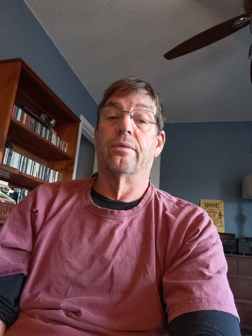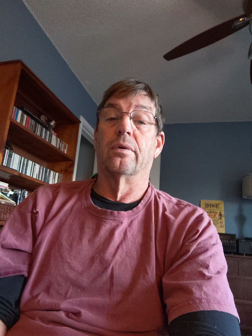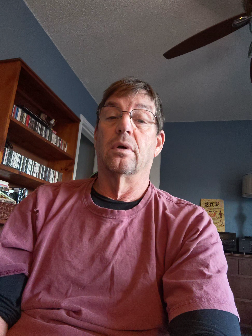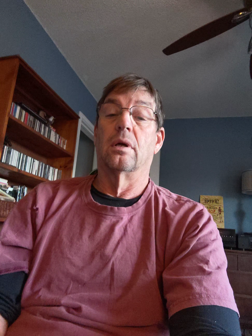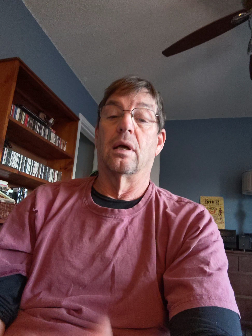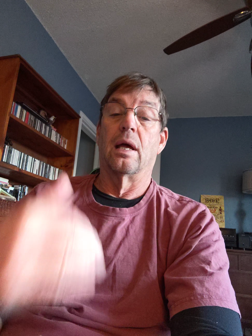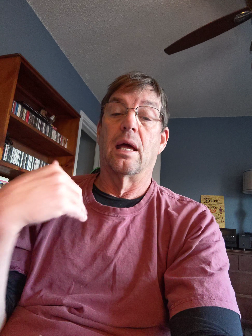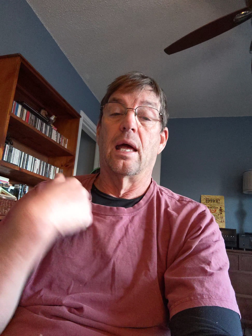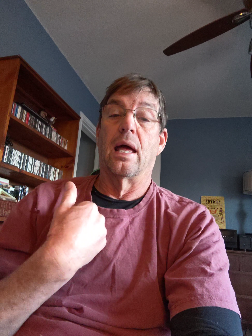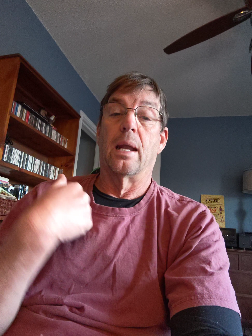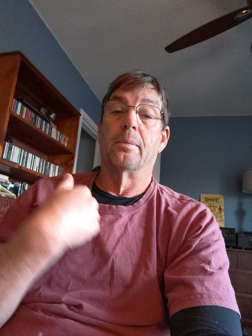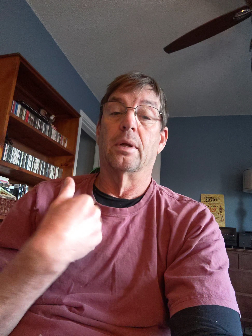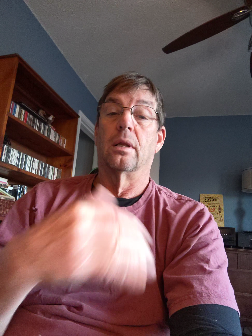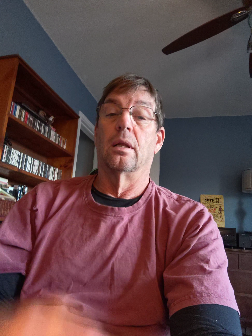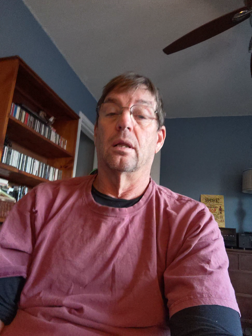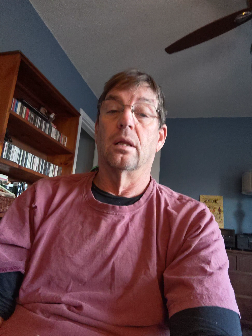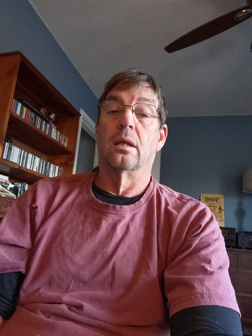animal